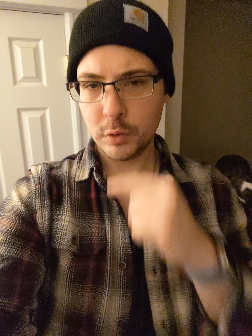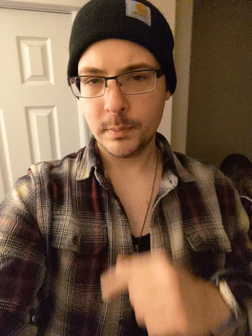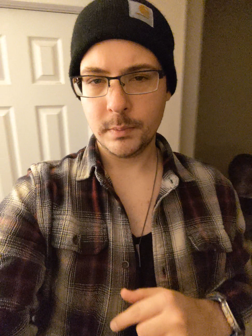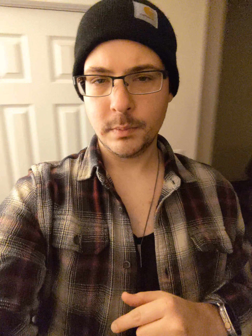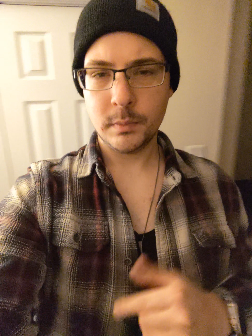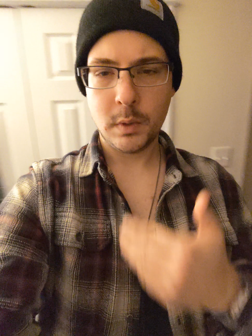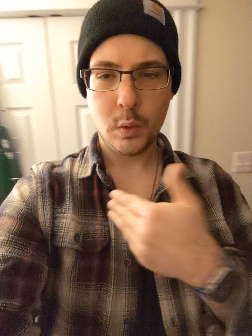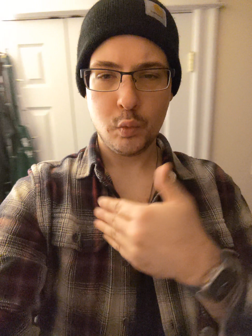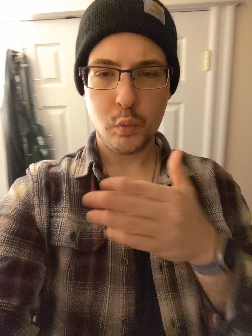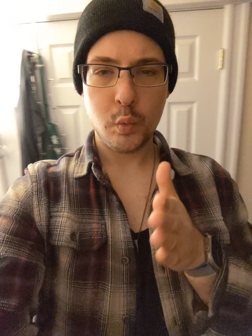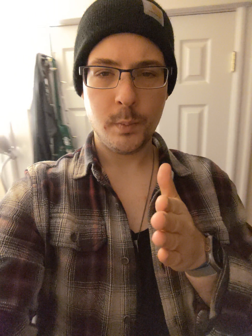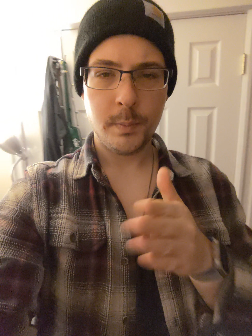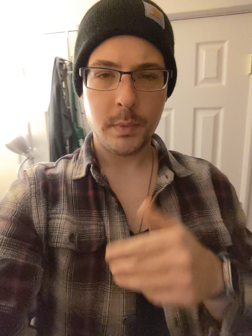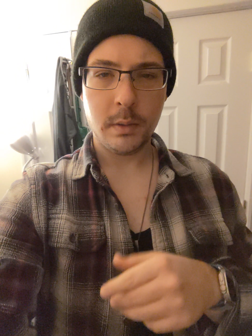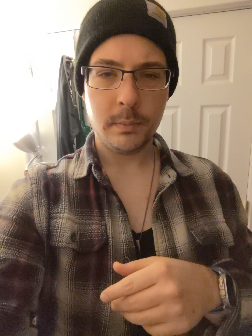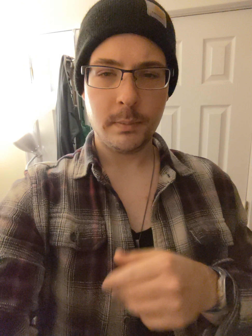room